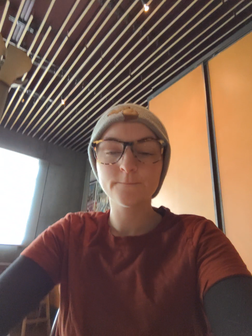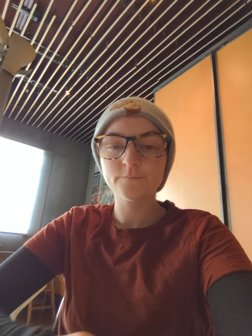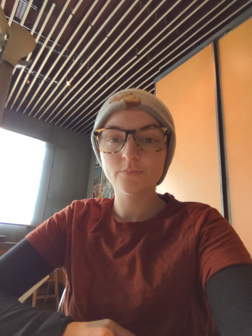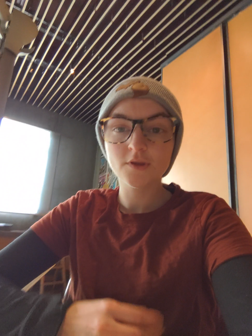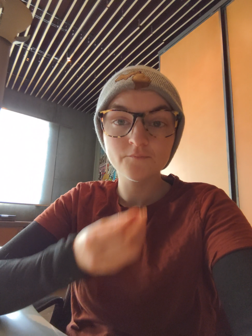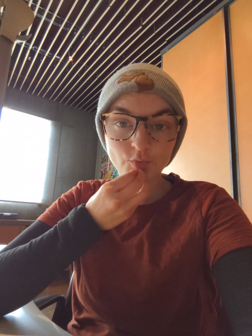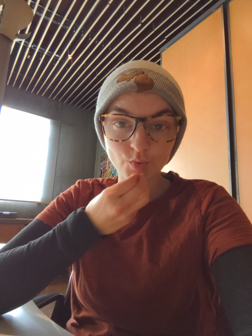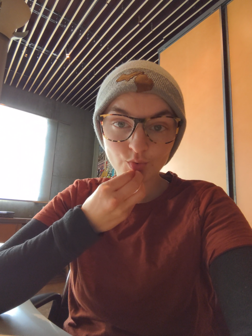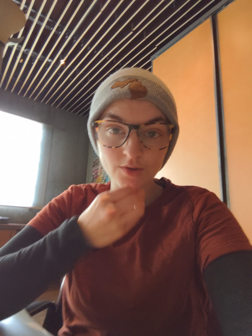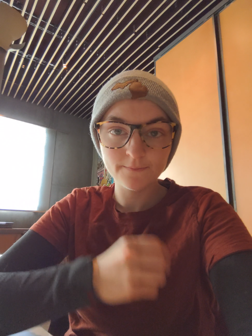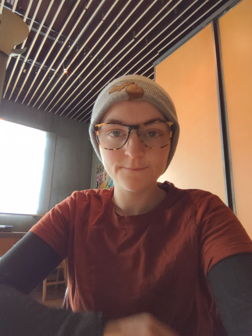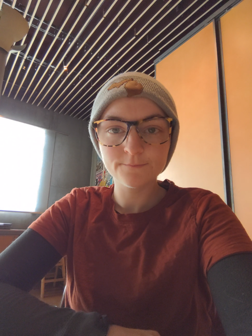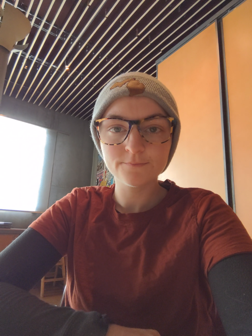food